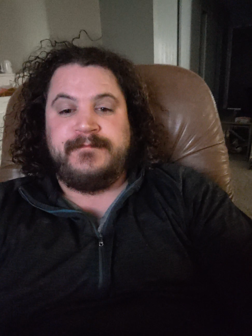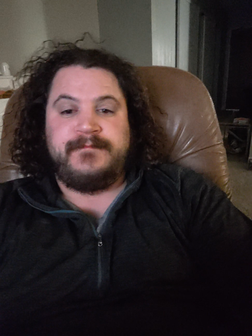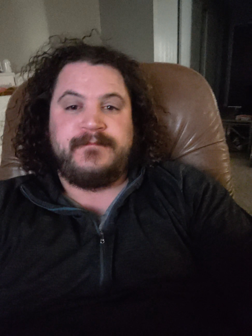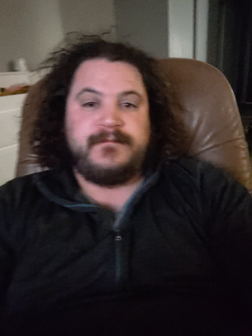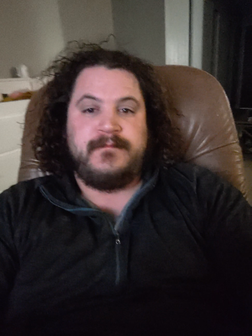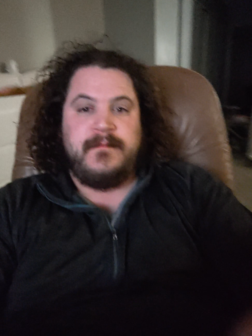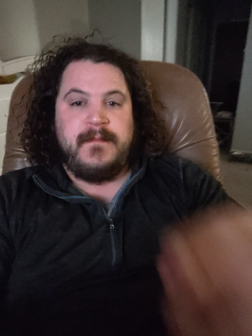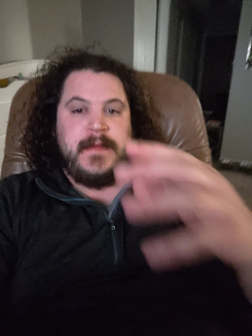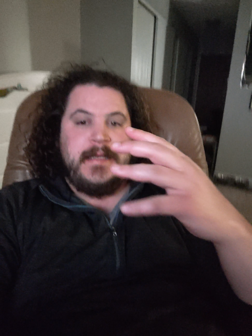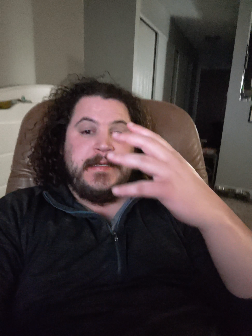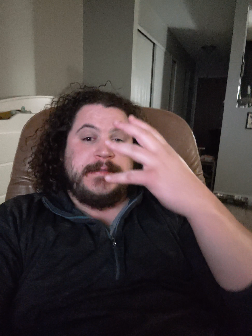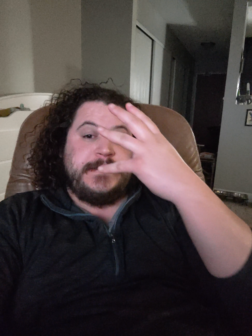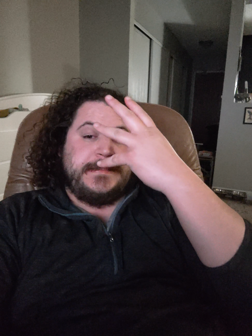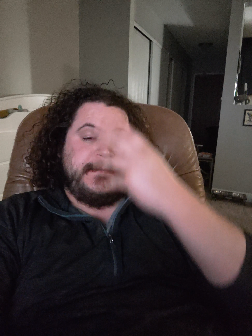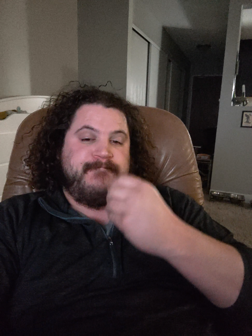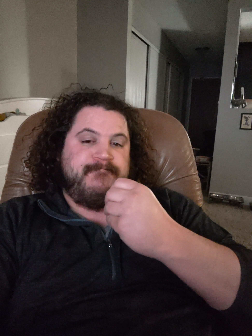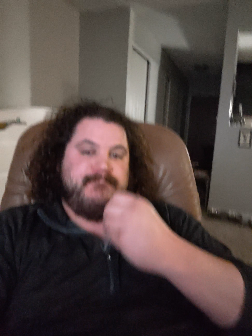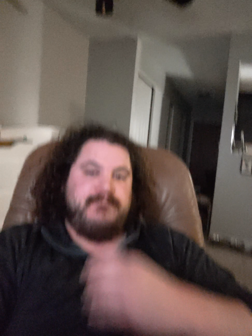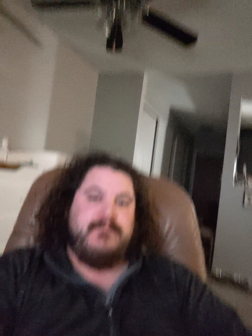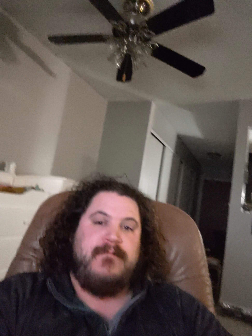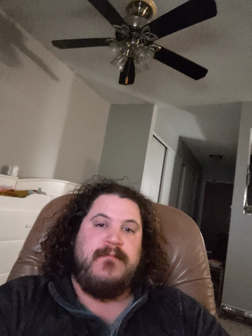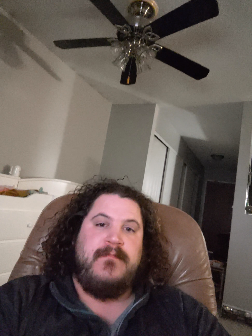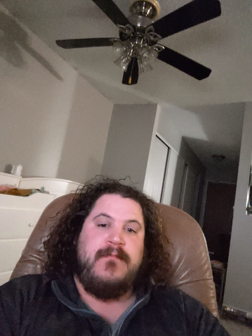sleep